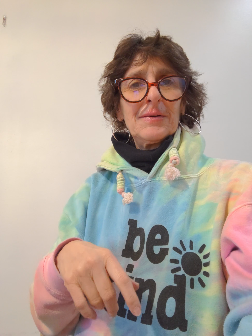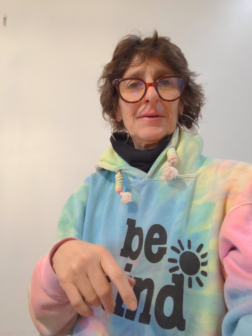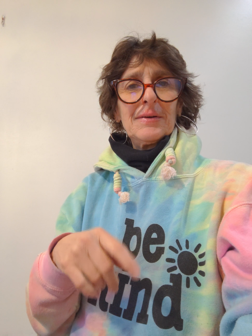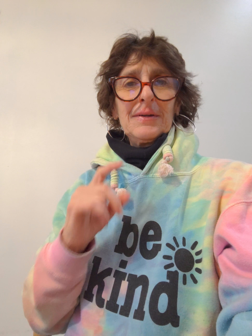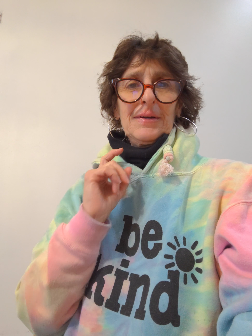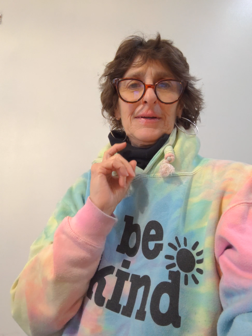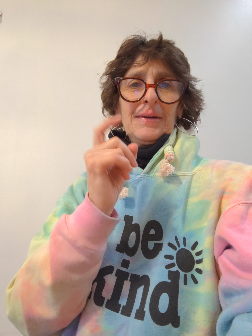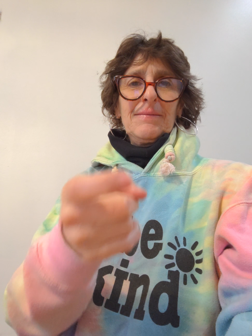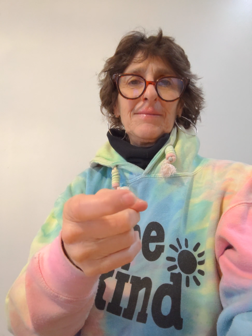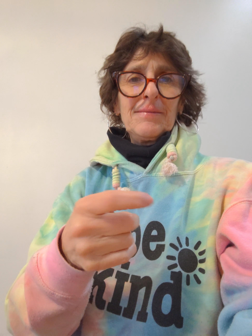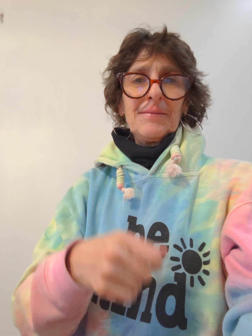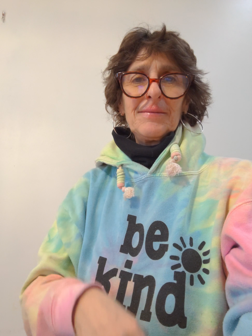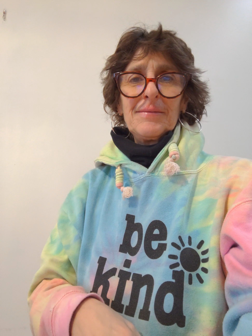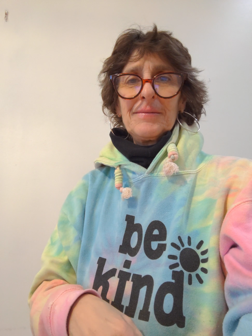gift